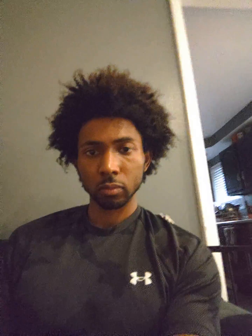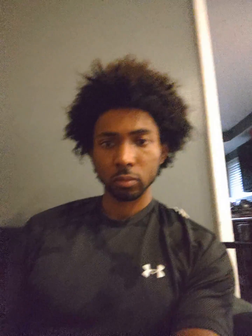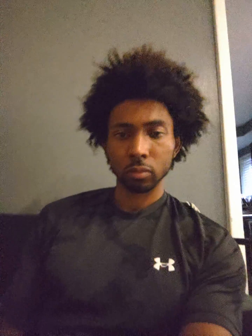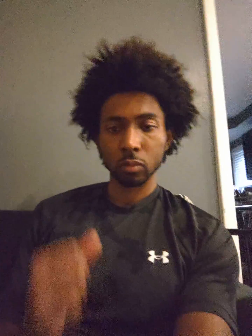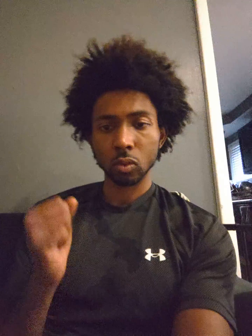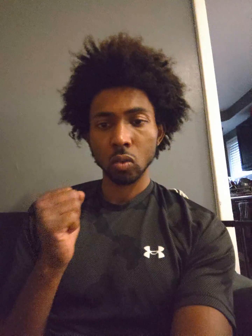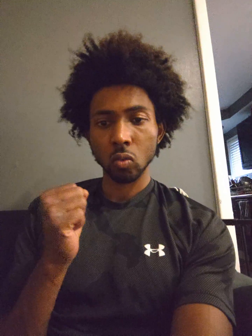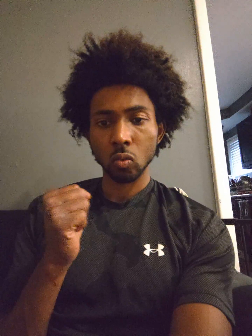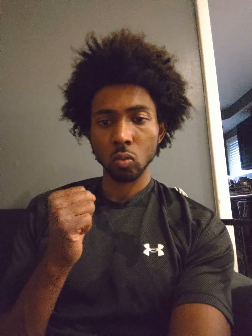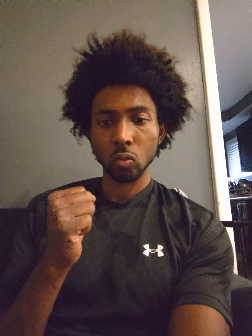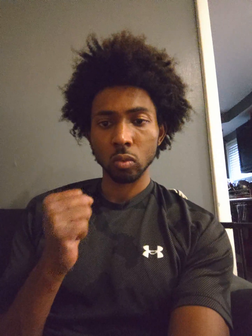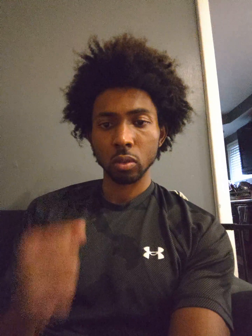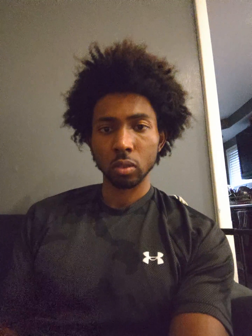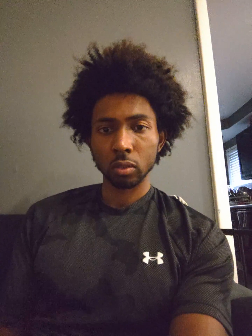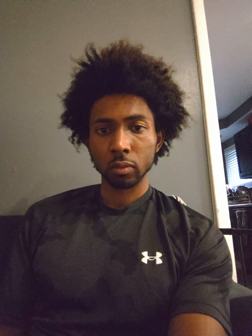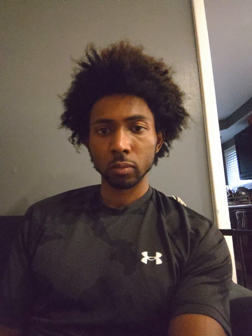cold